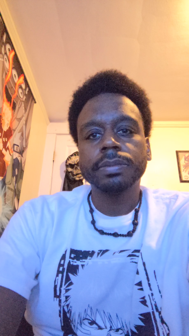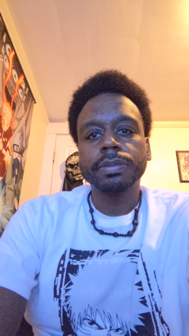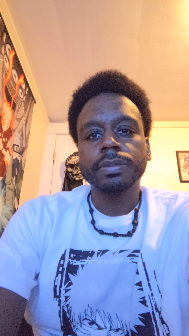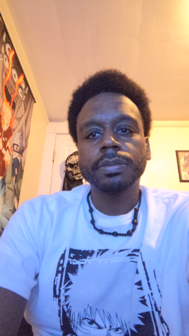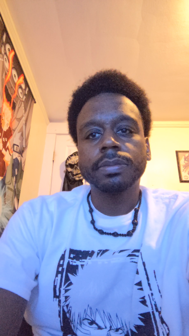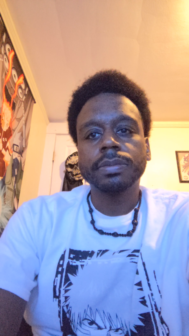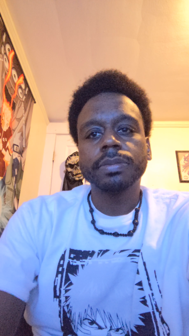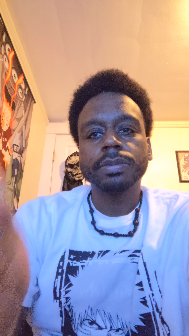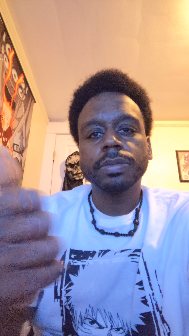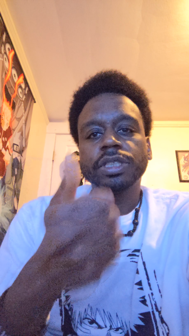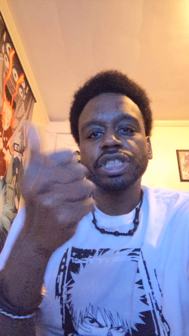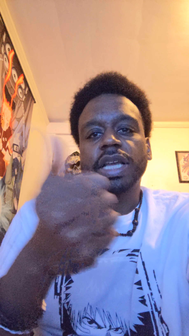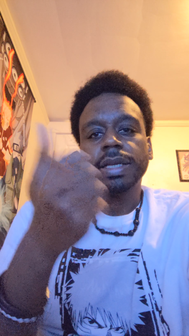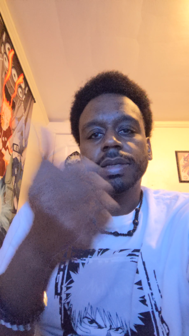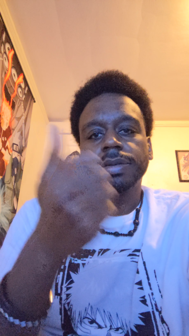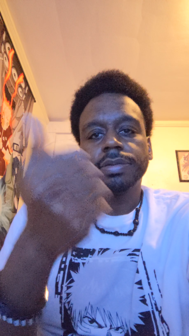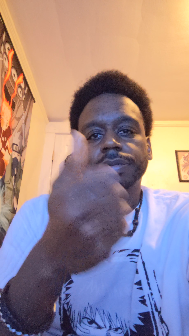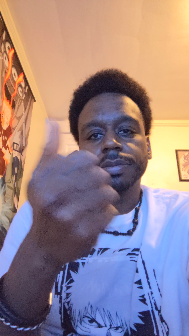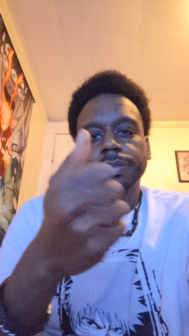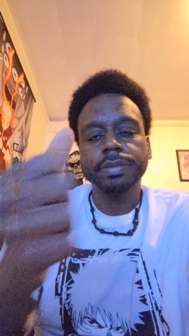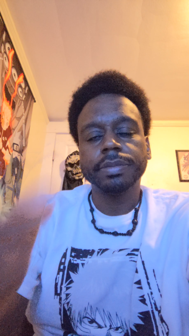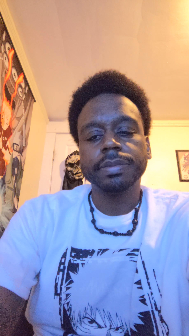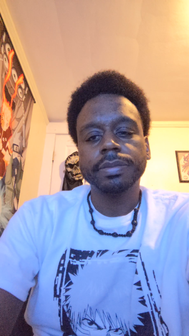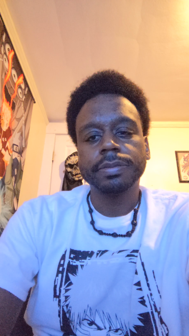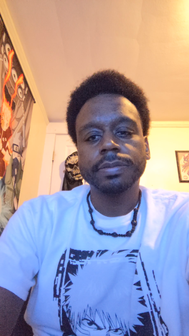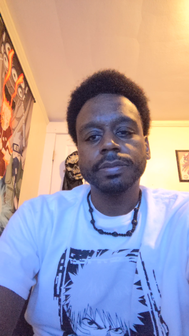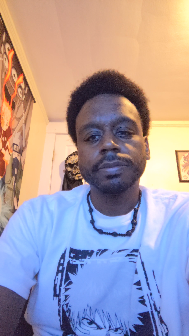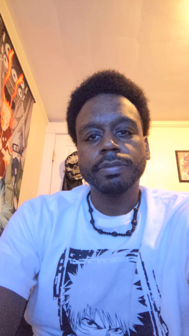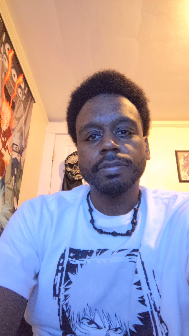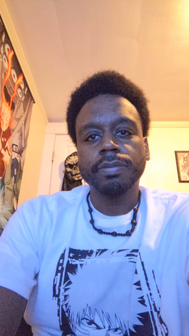chase